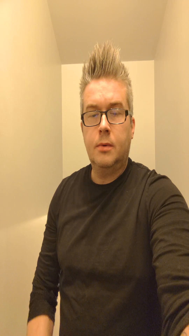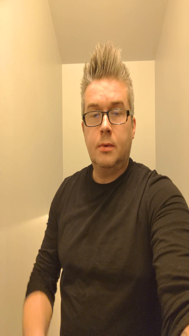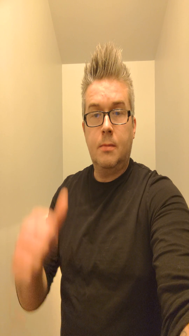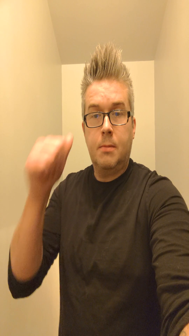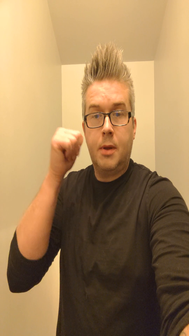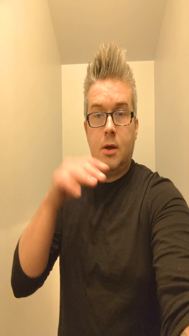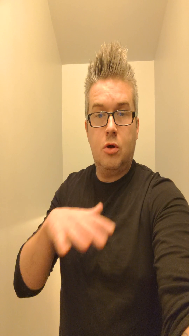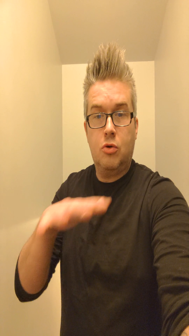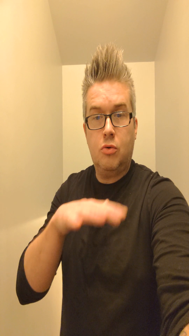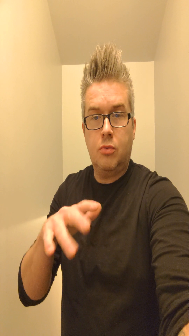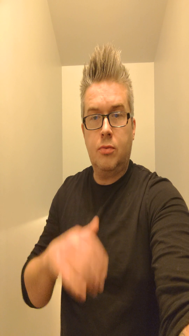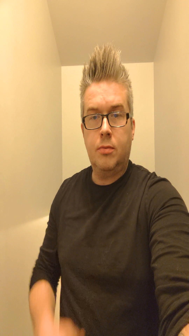backyard